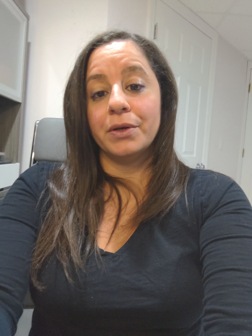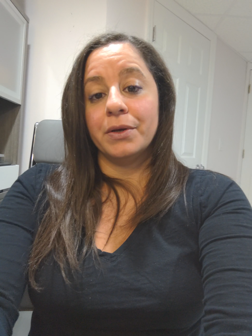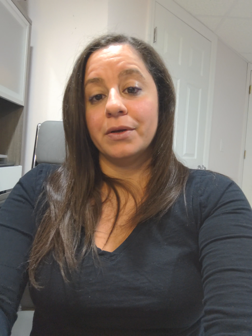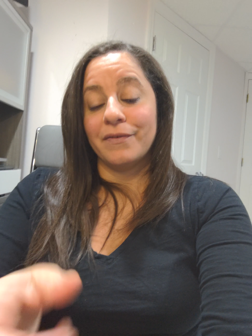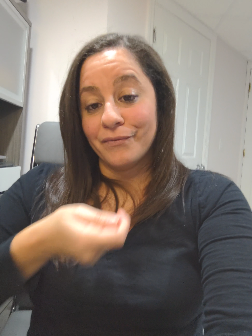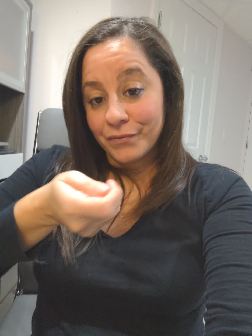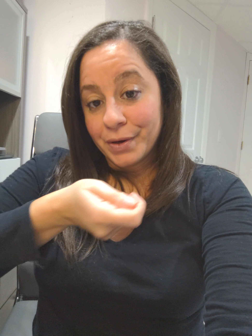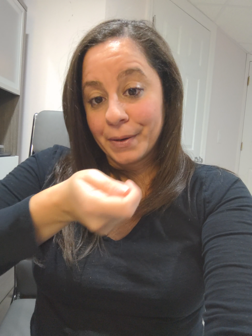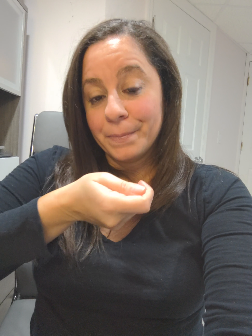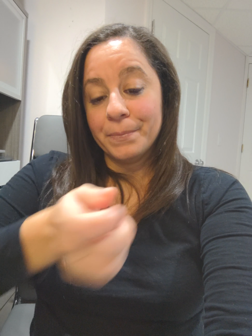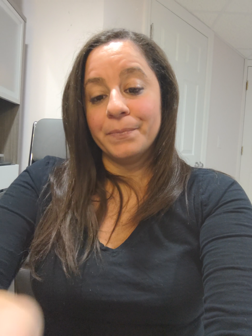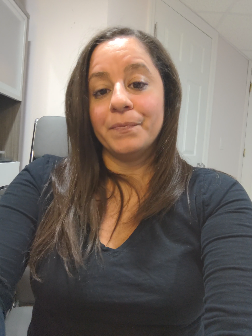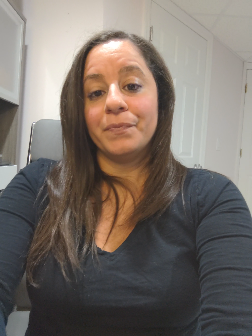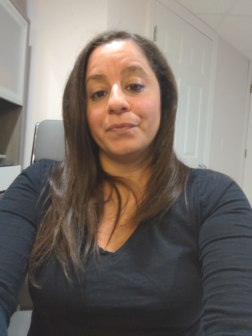vacuum